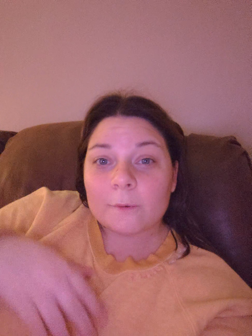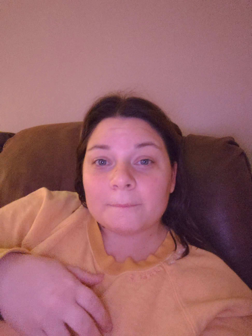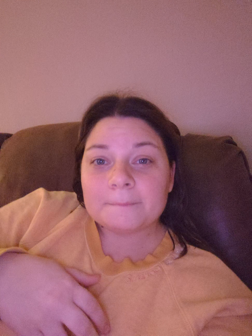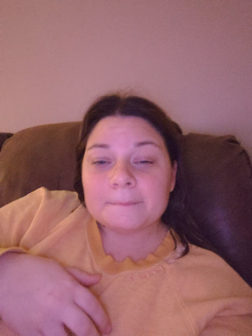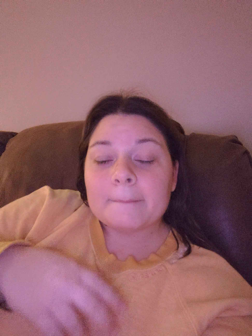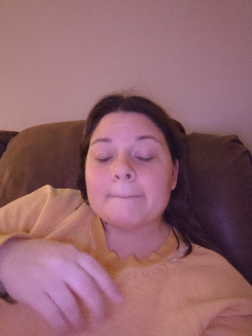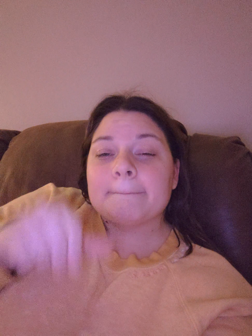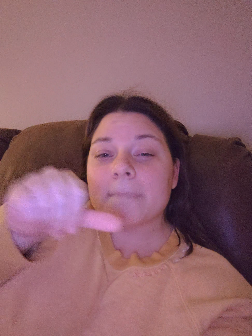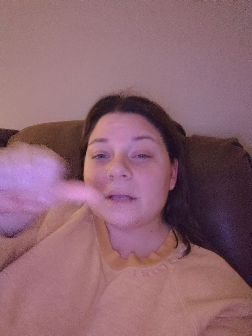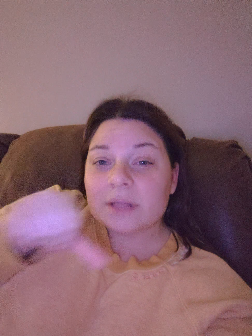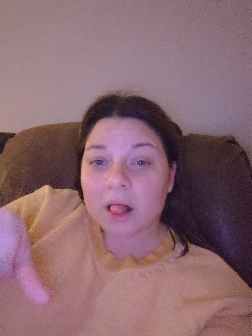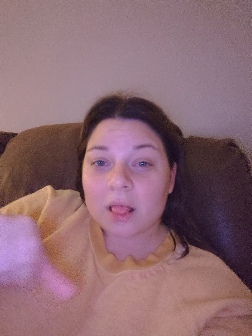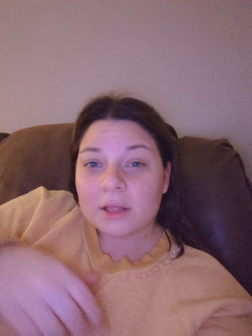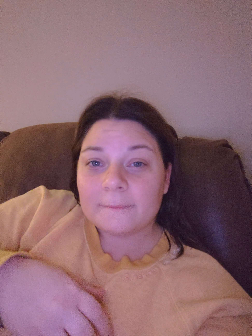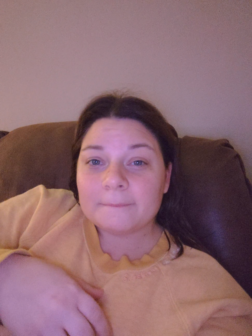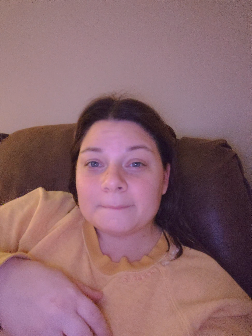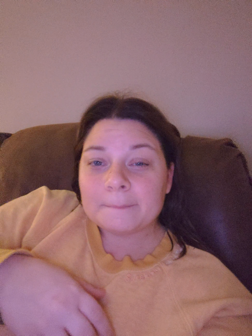puzzle